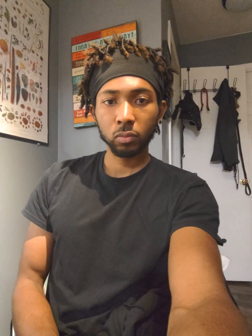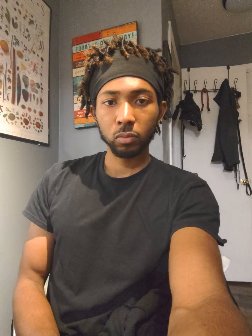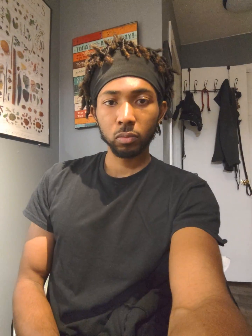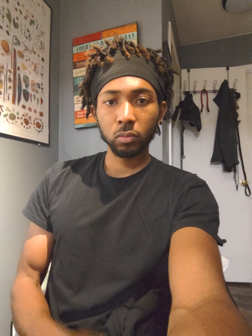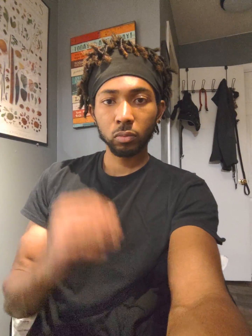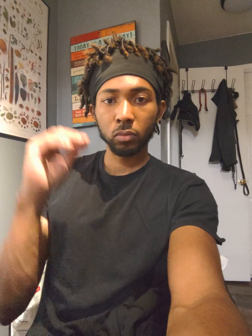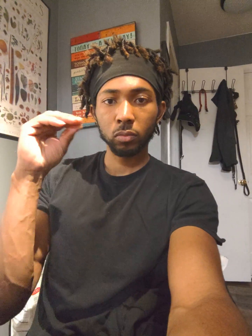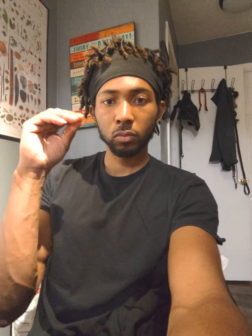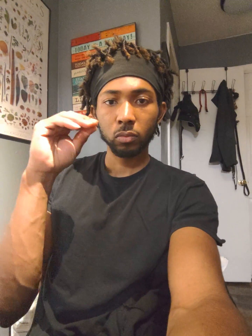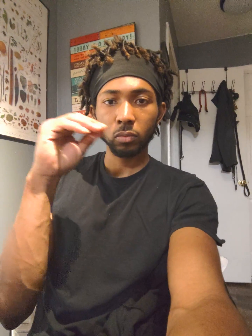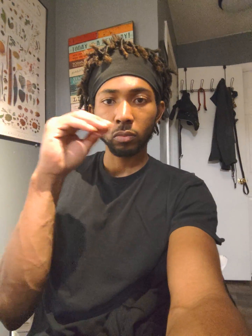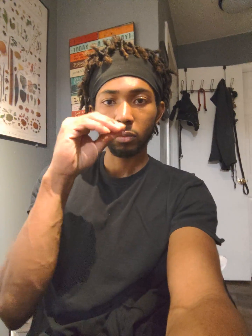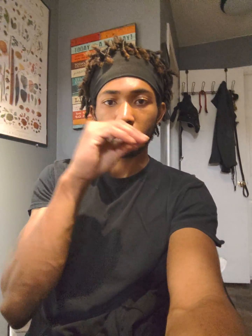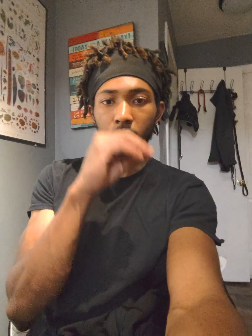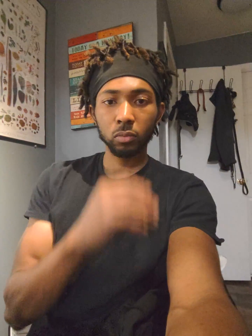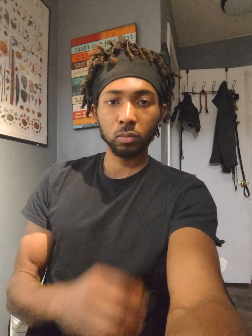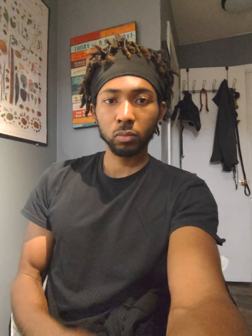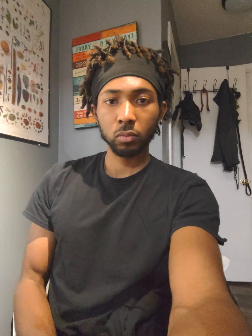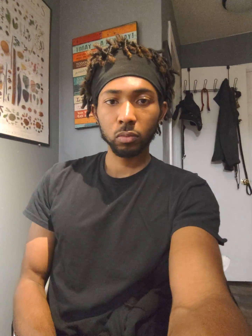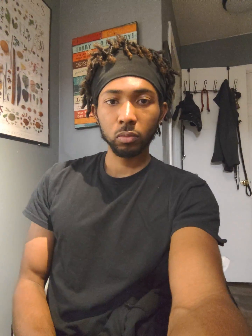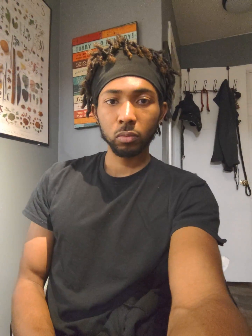dinosaur